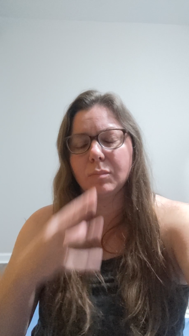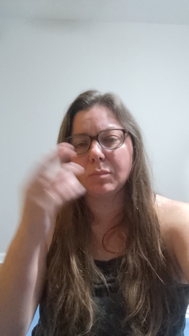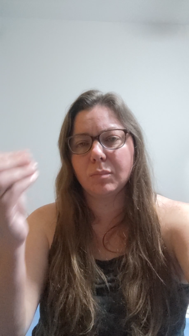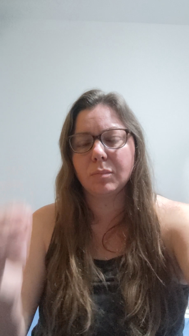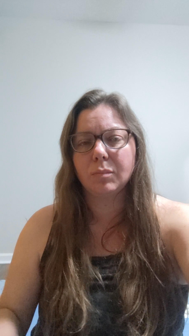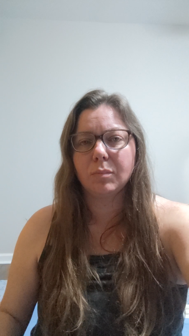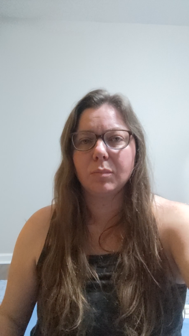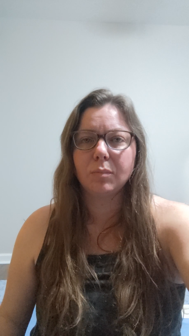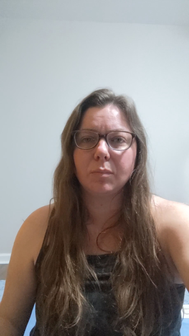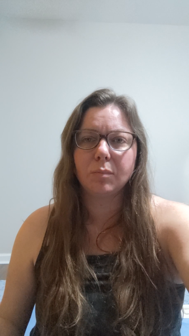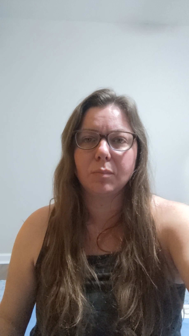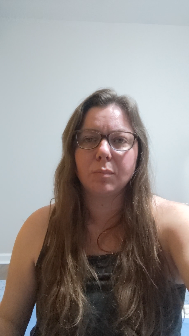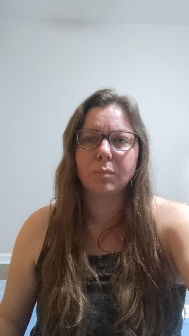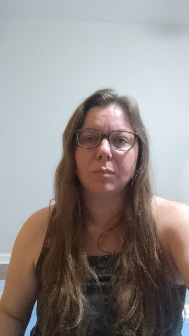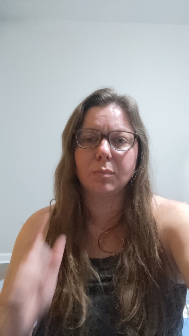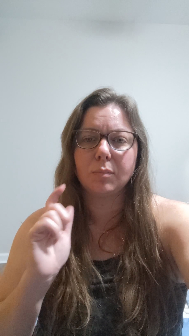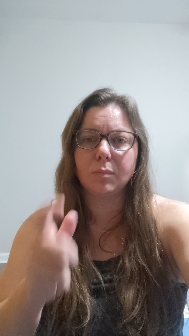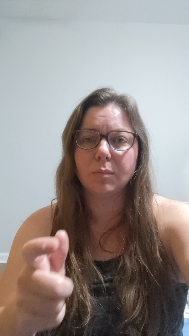present